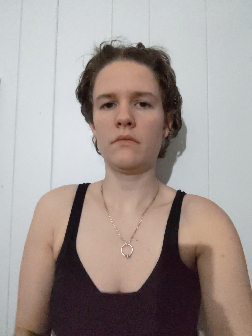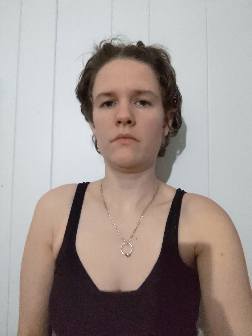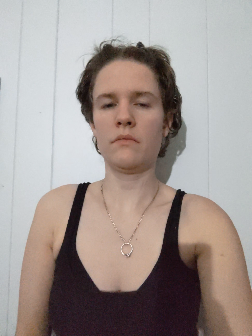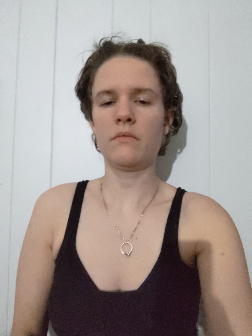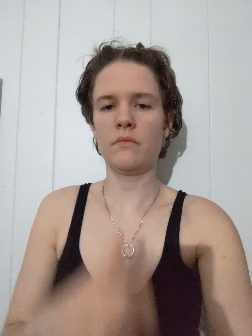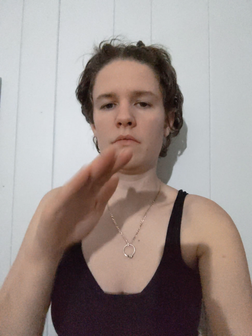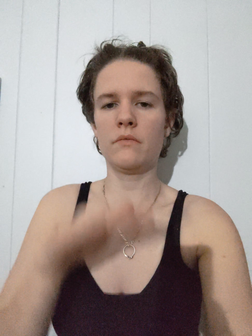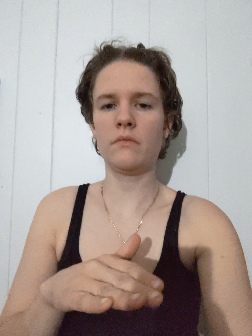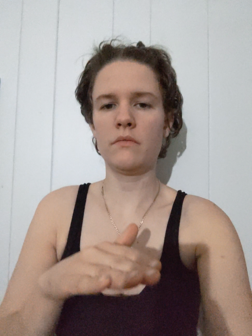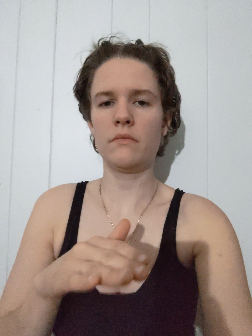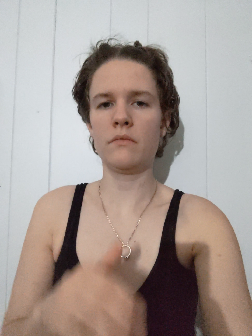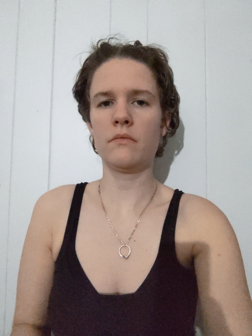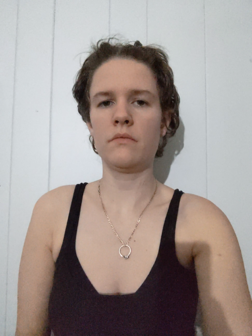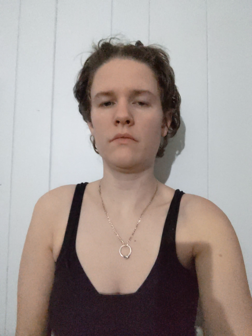on